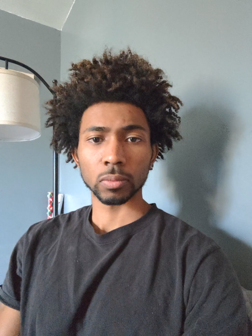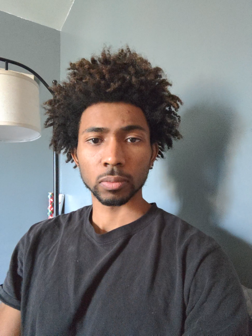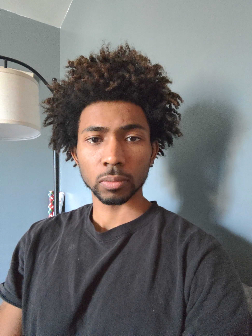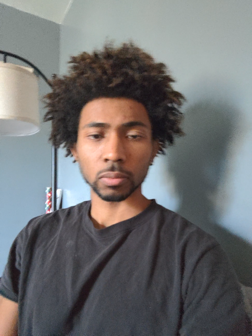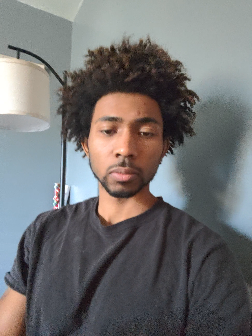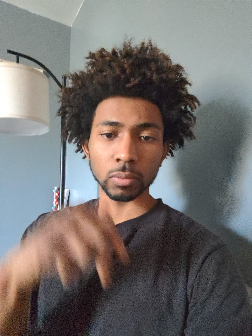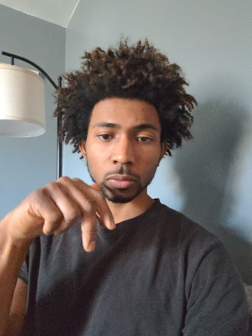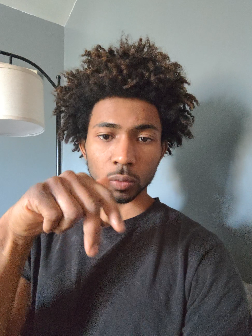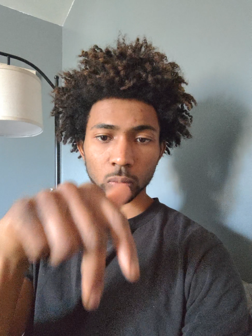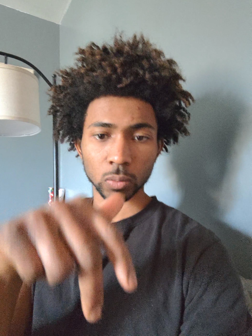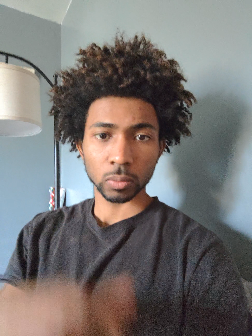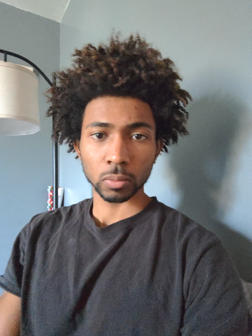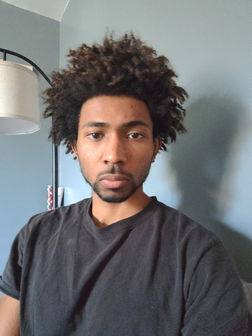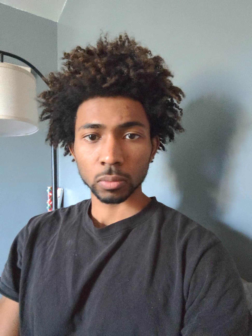ride